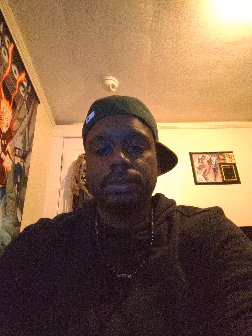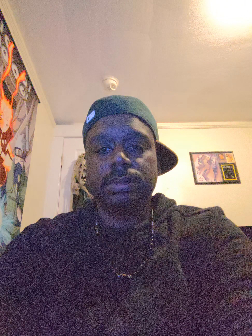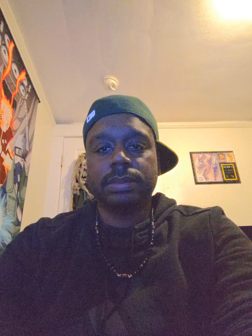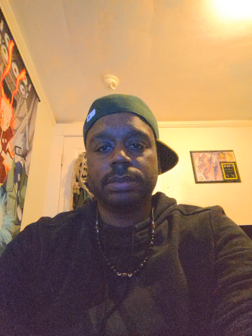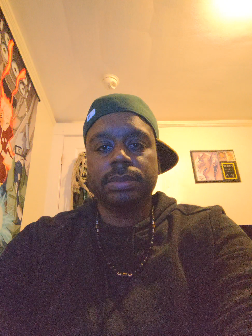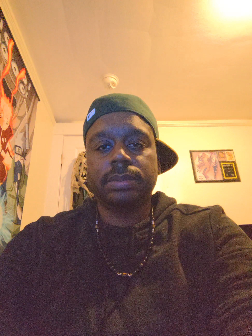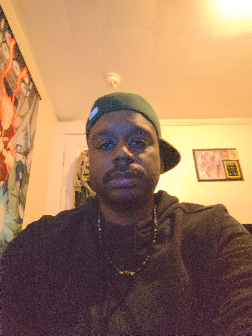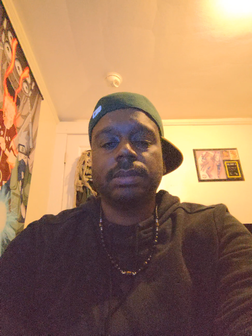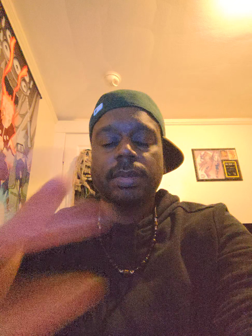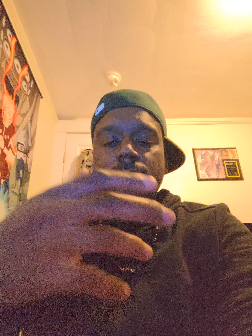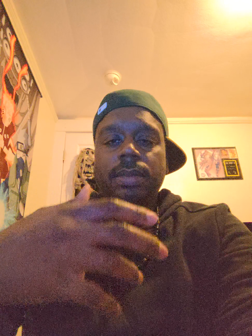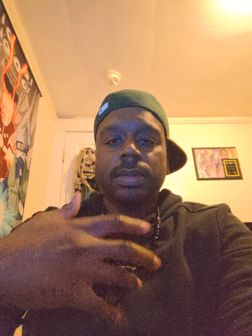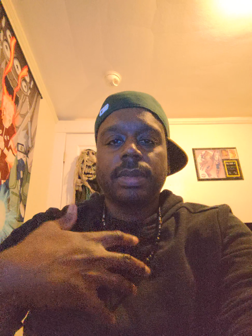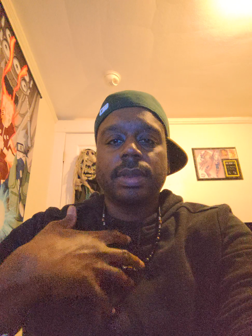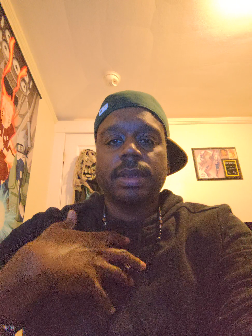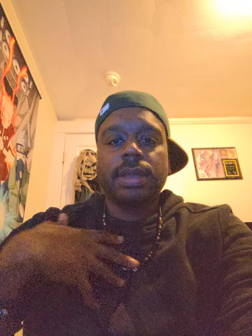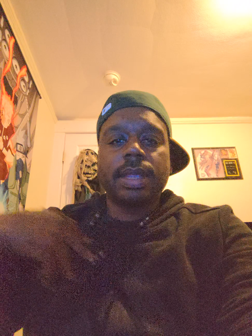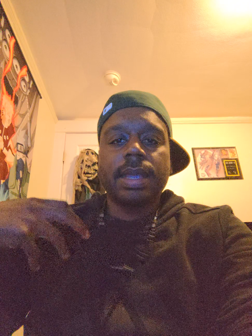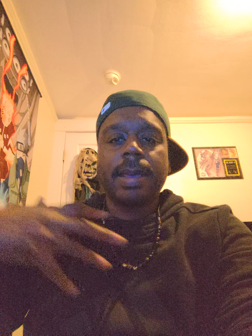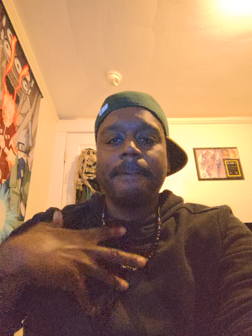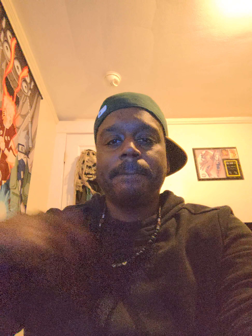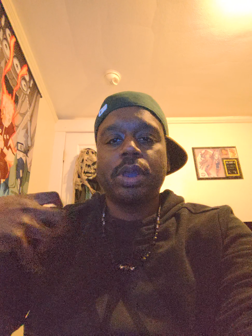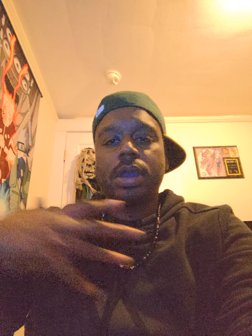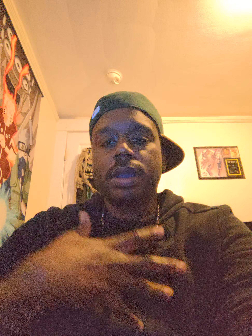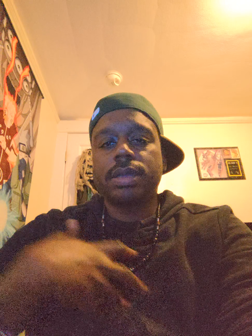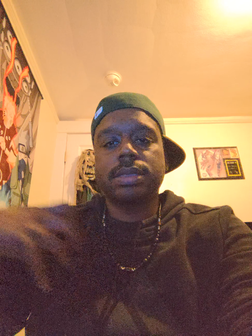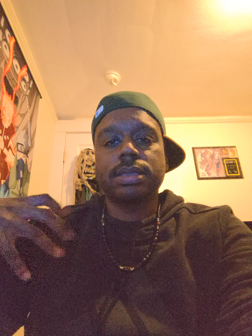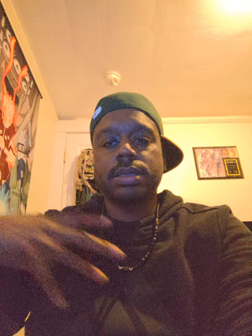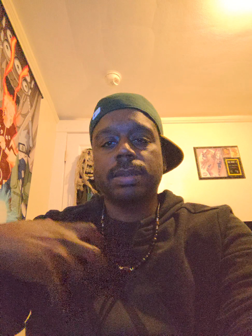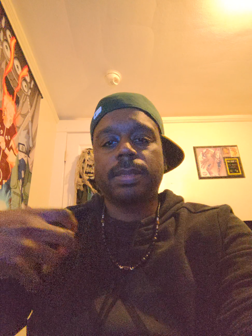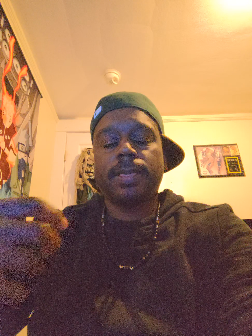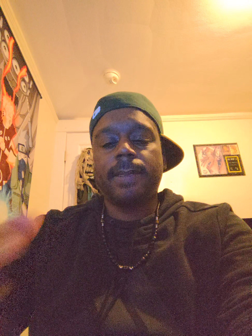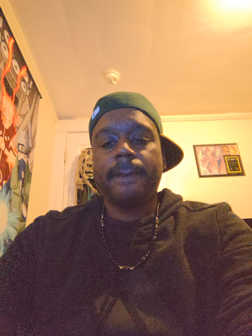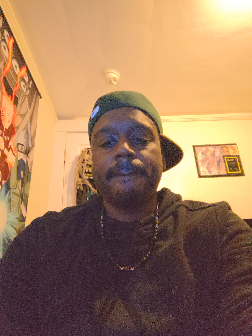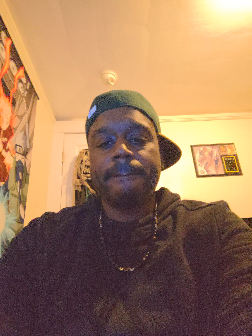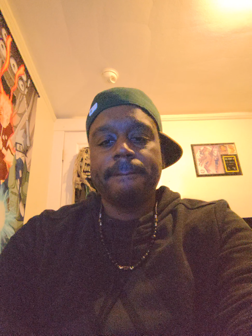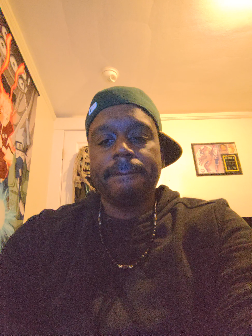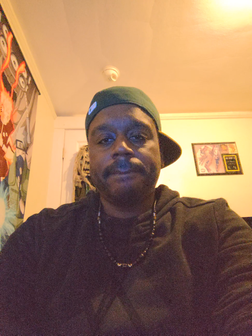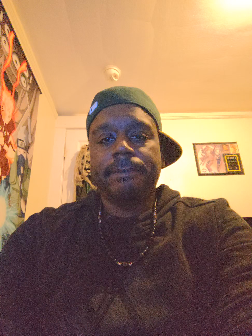zebra